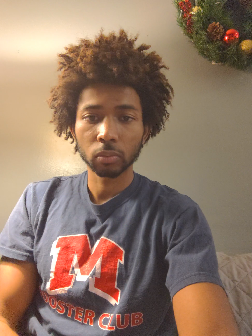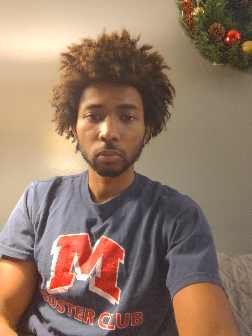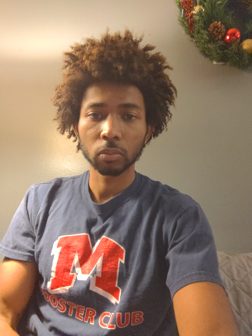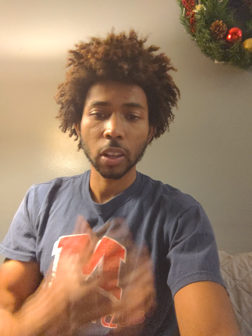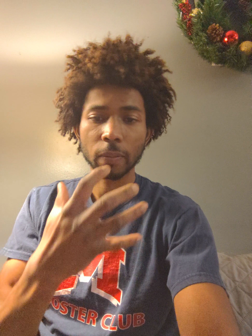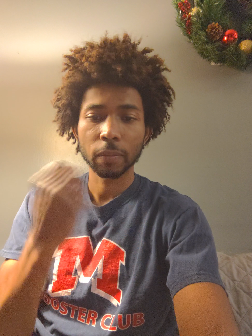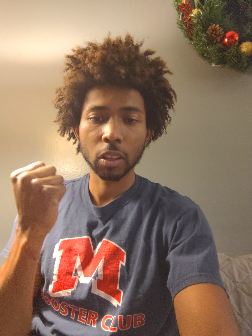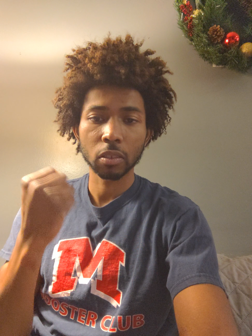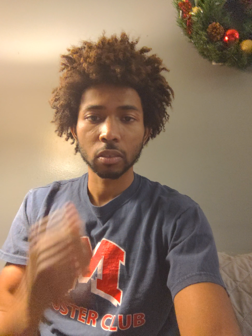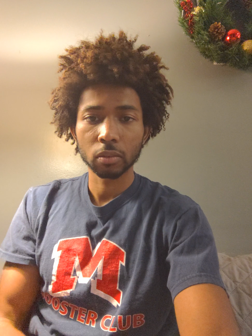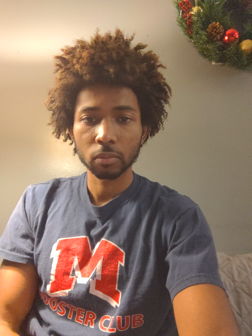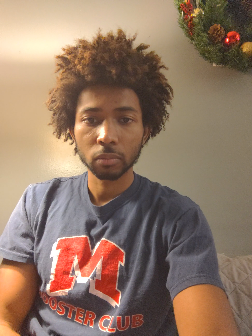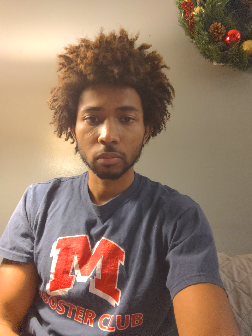fast